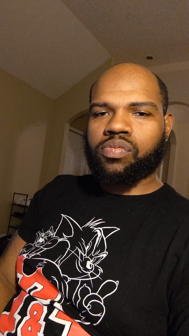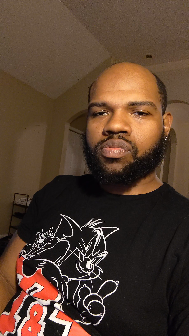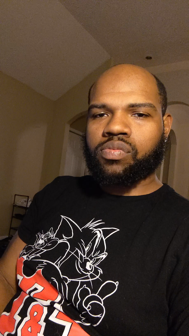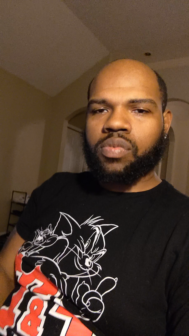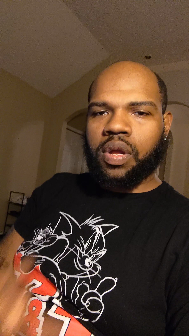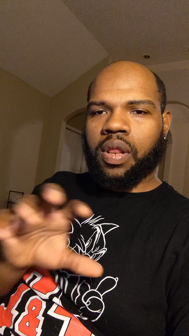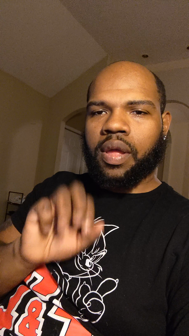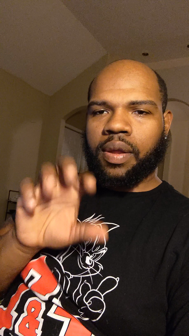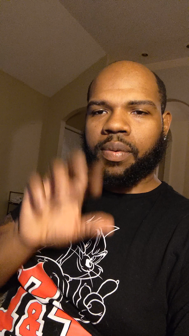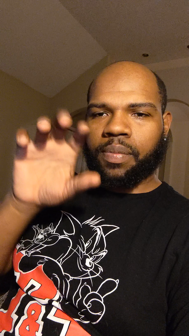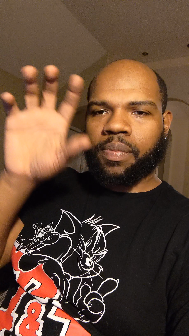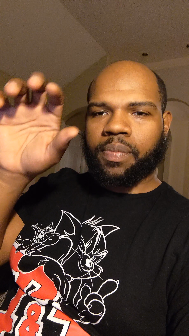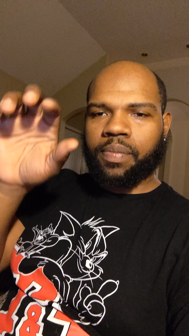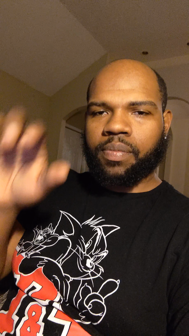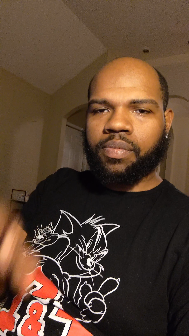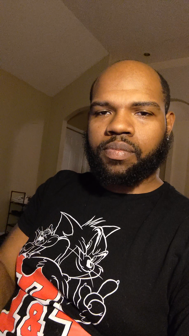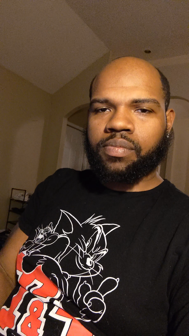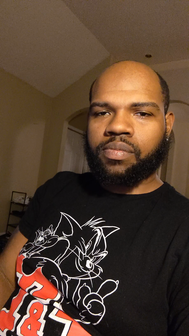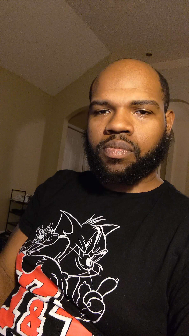climb